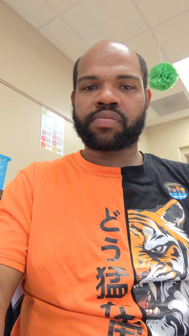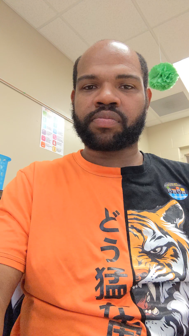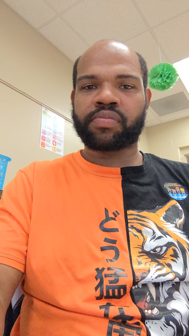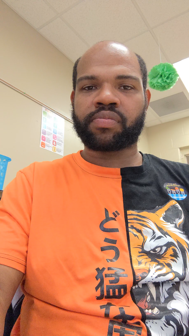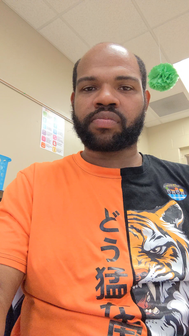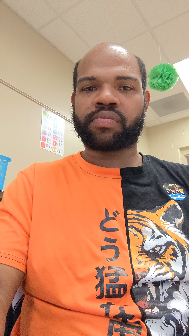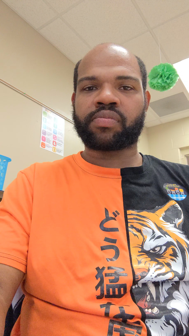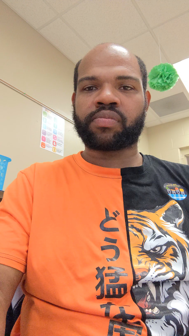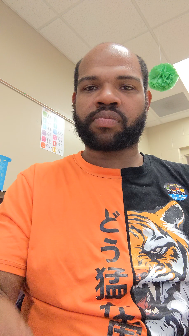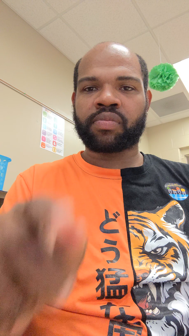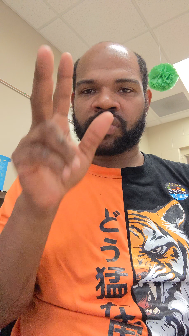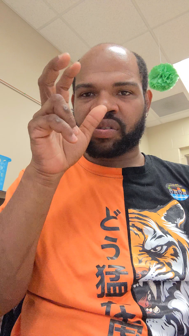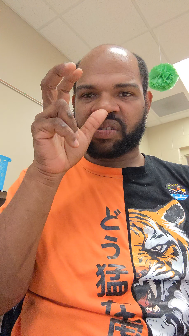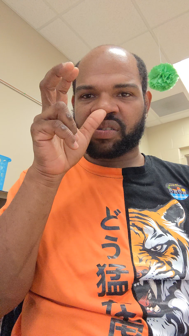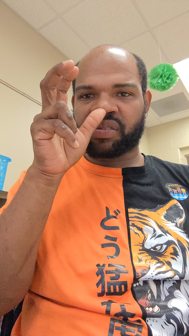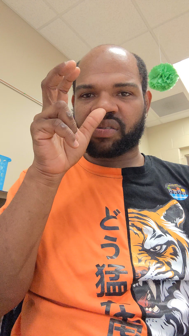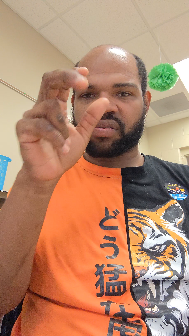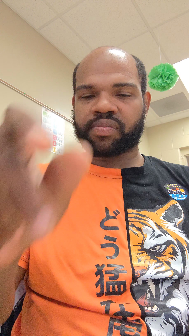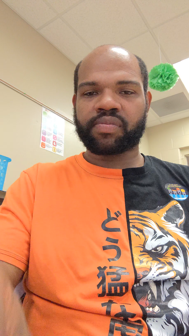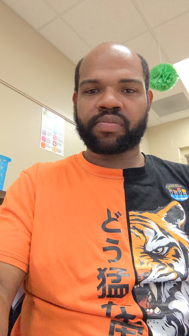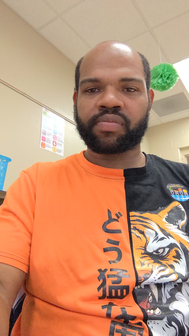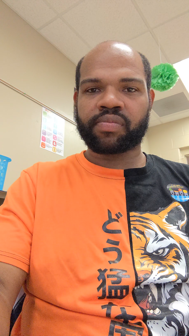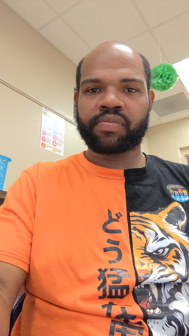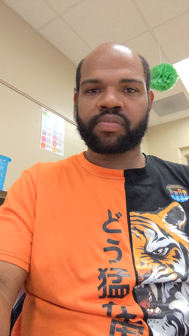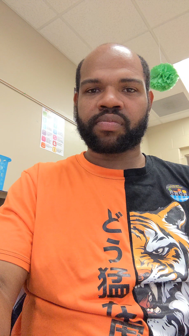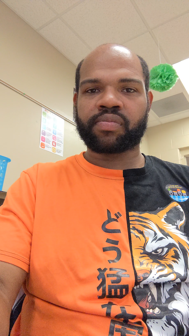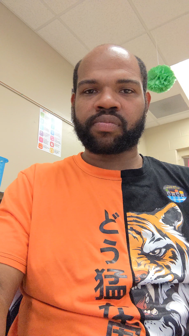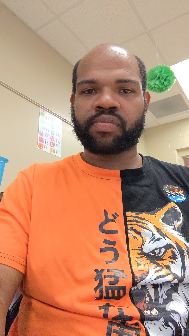ant